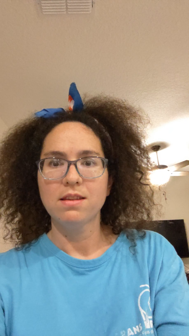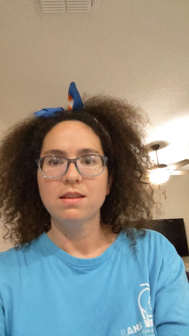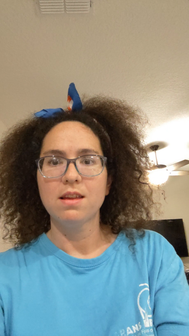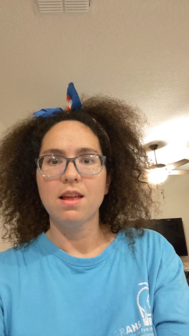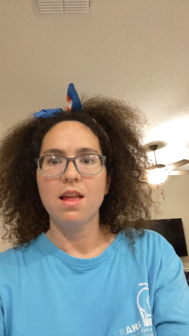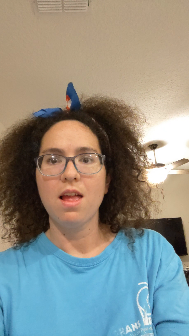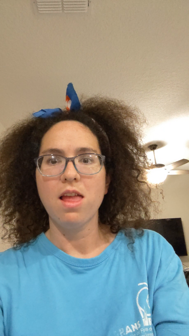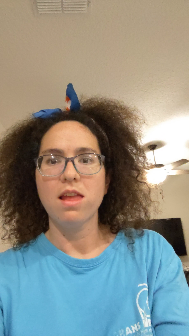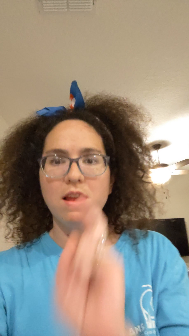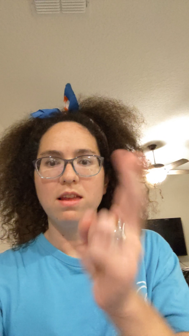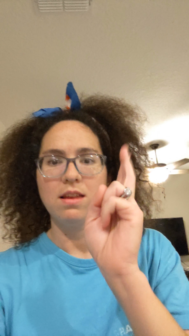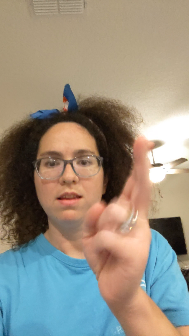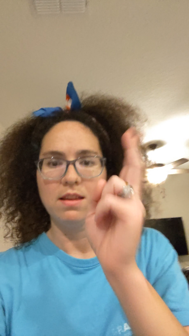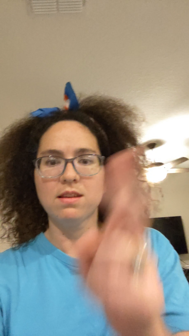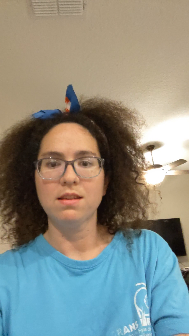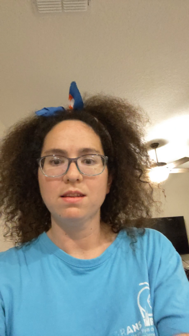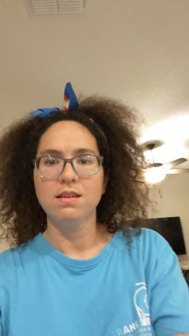hurry